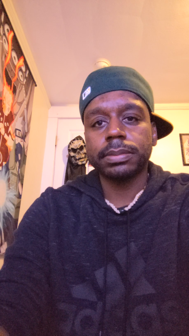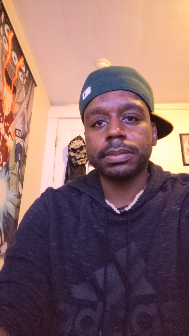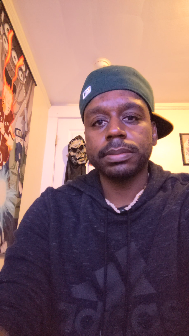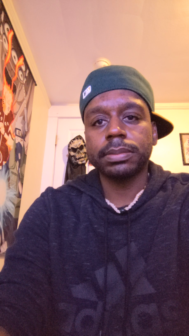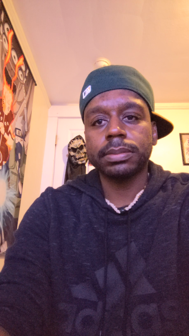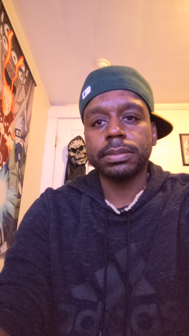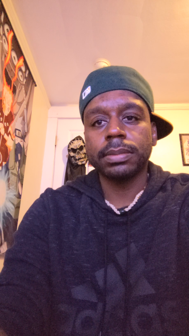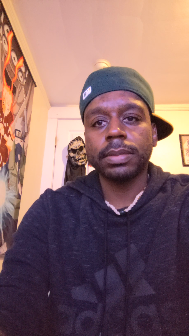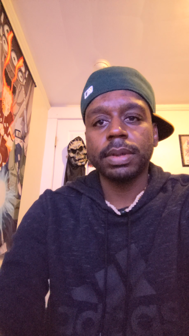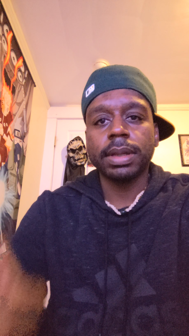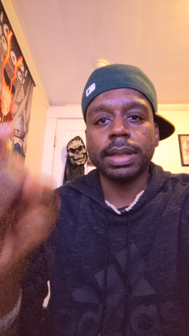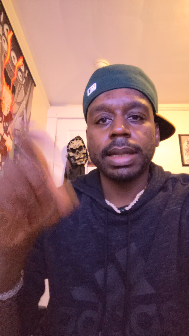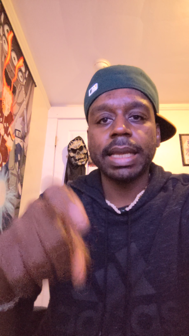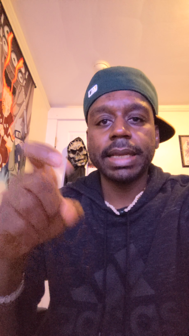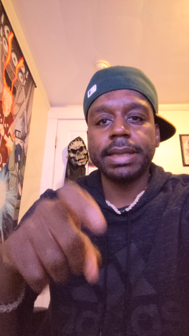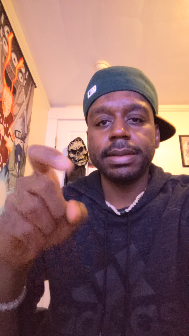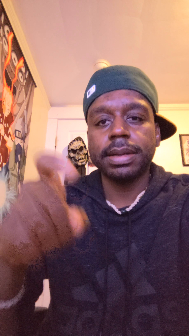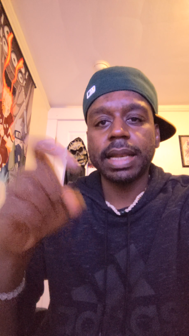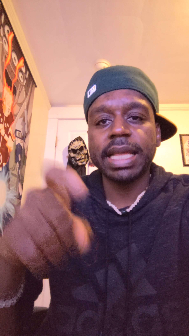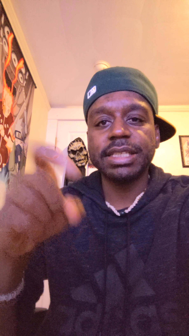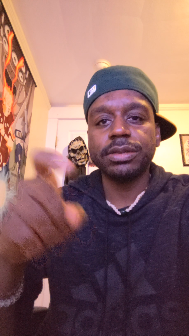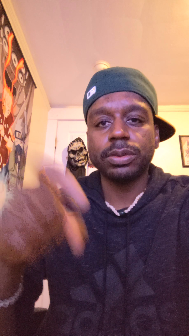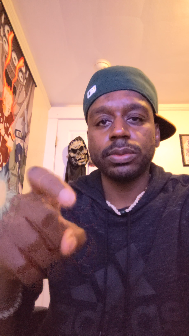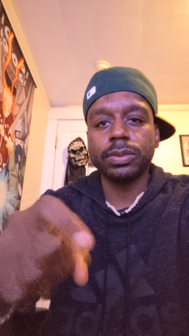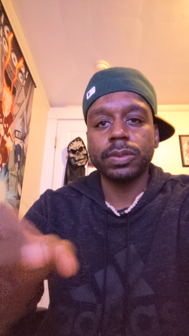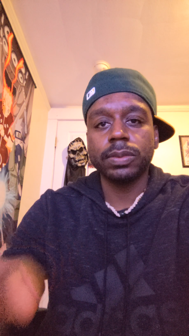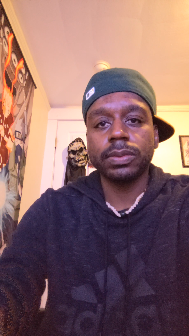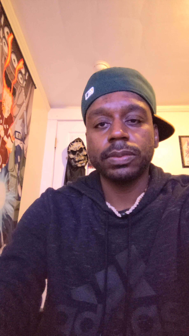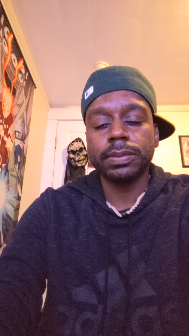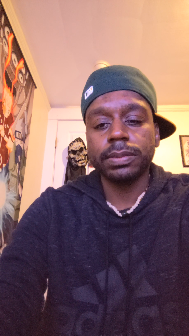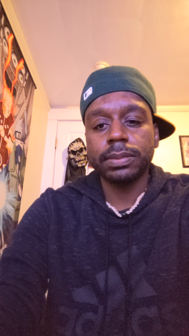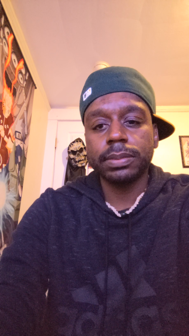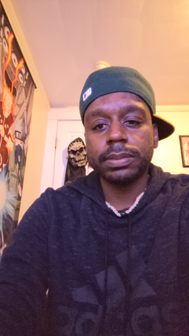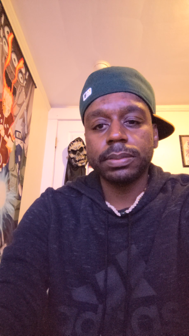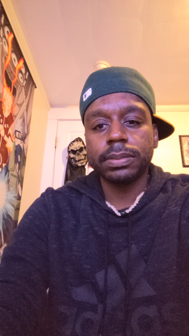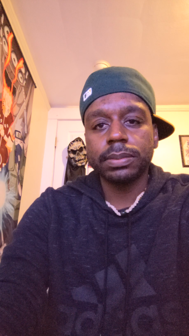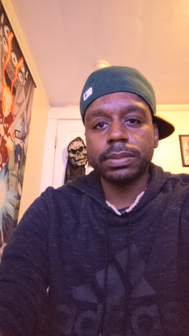need